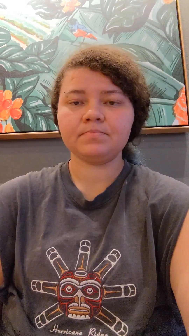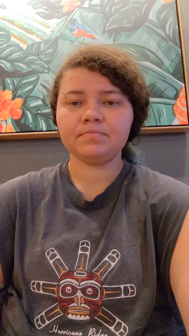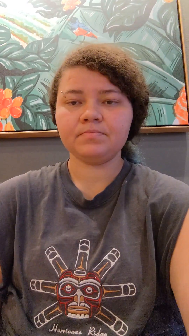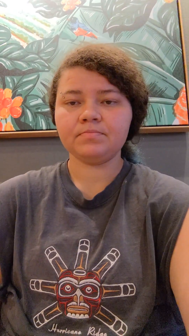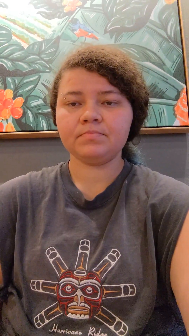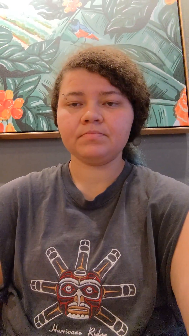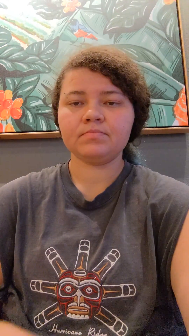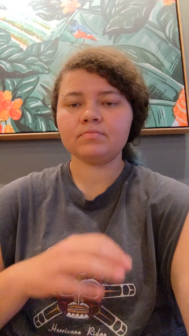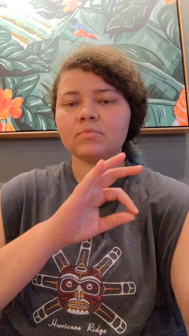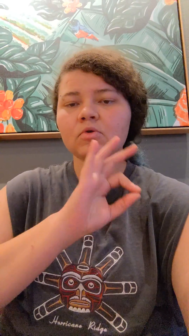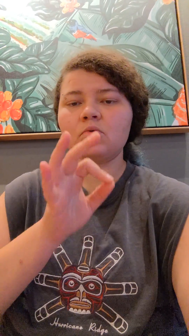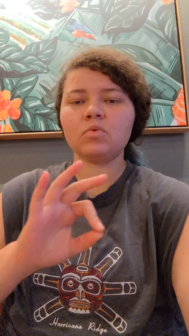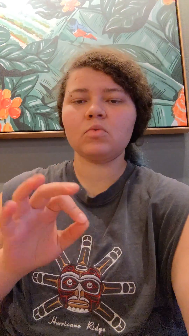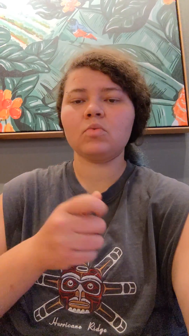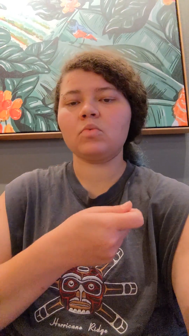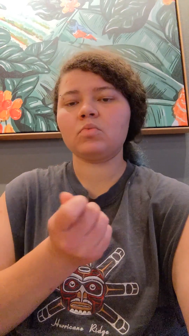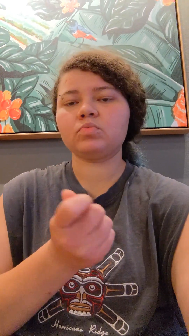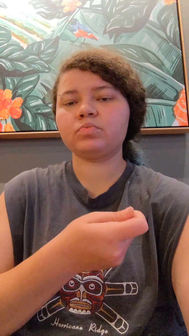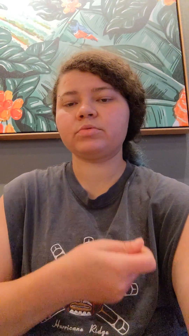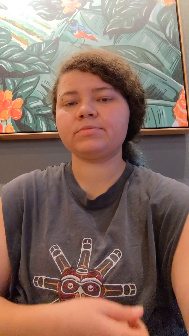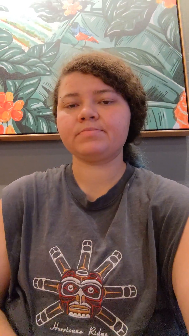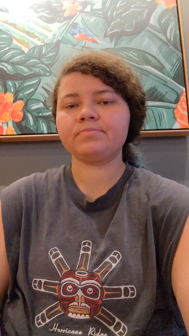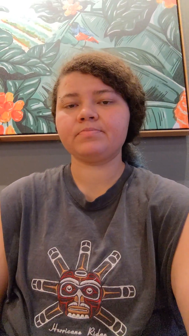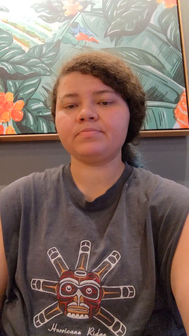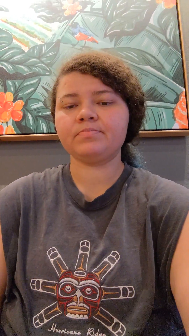hose